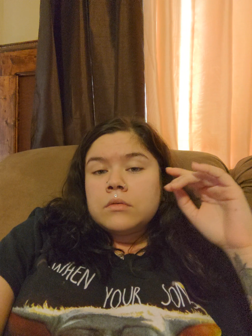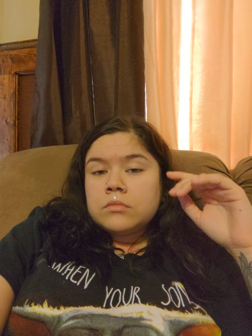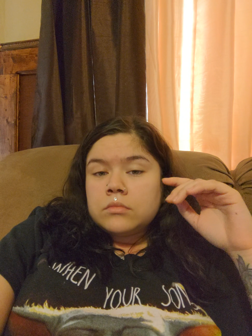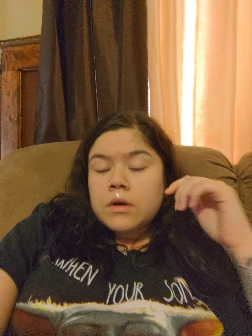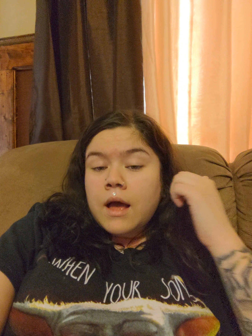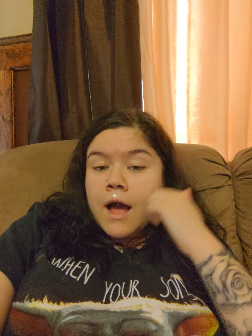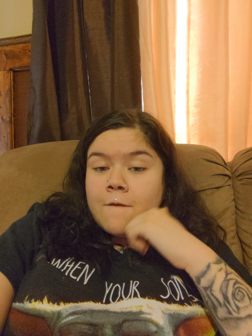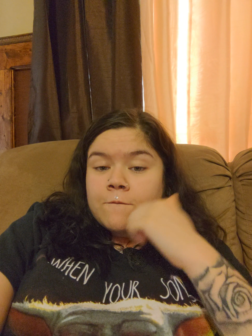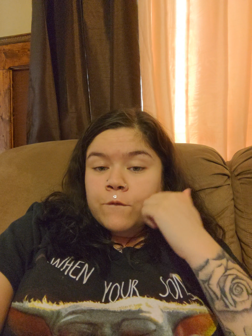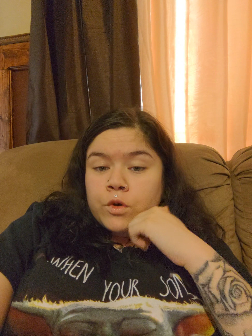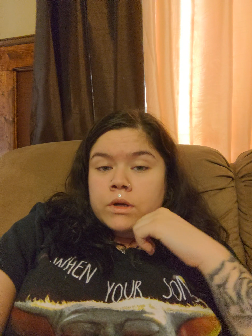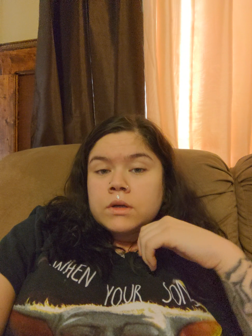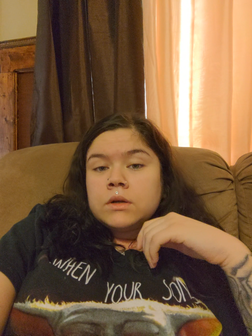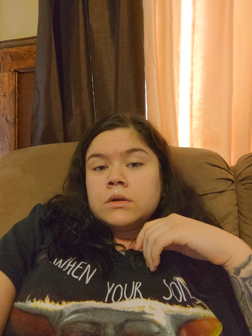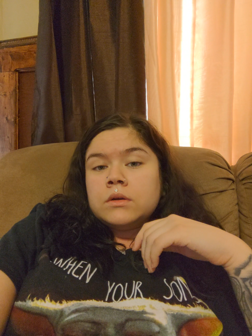every